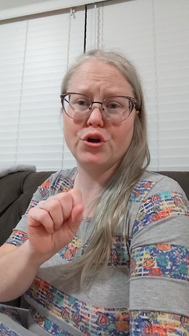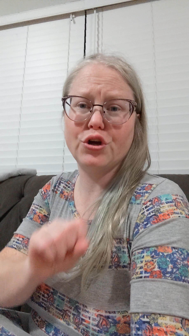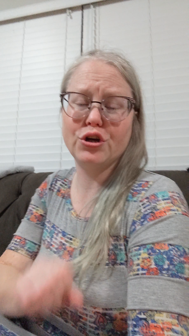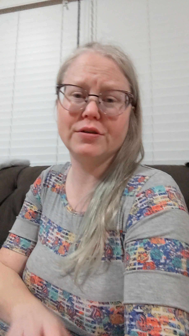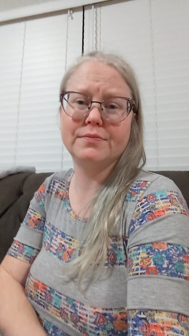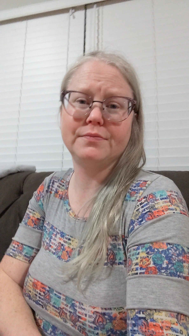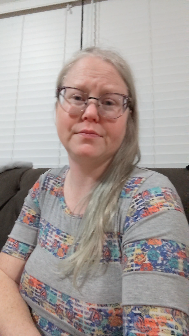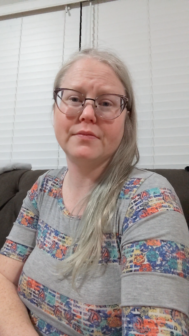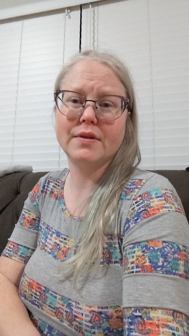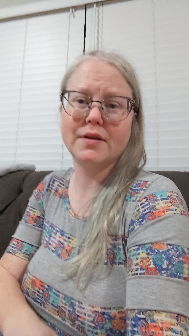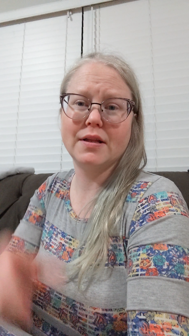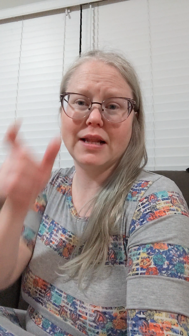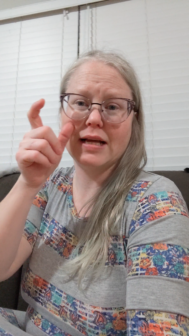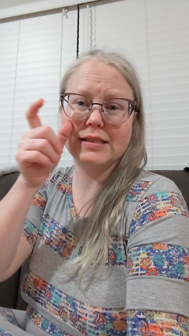glasses